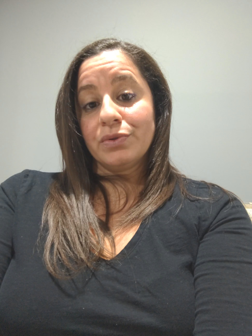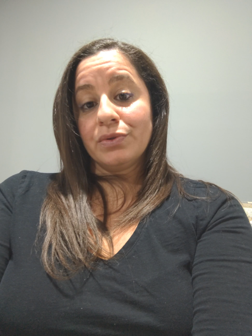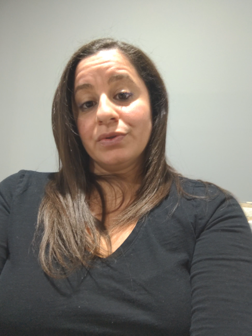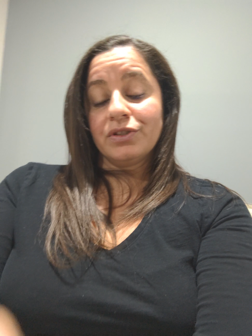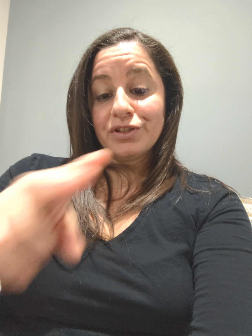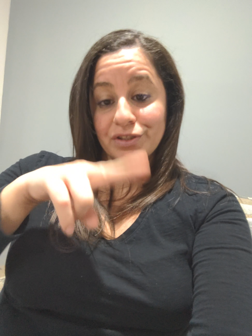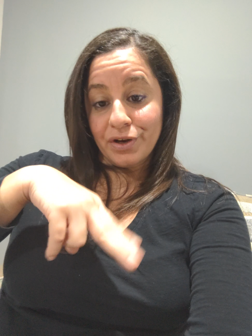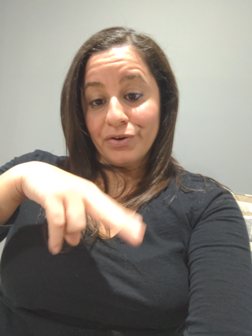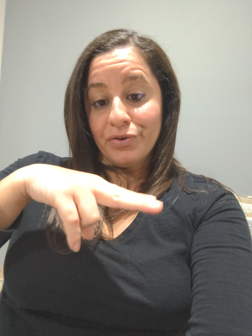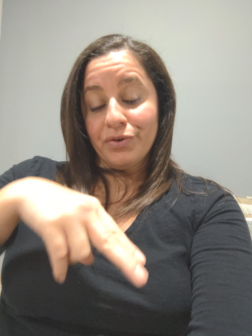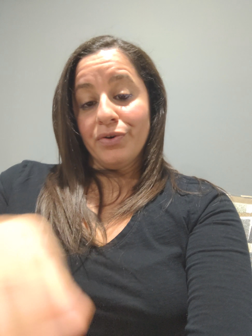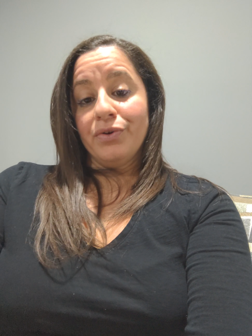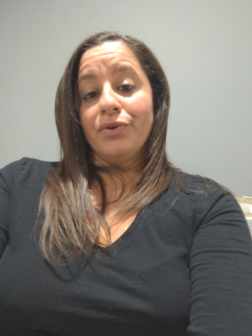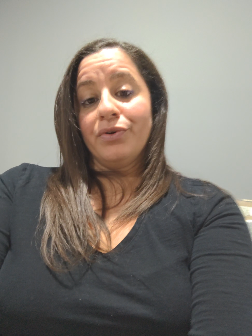chair